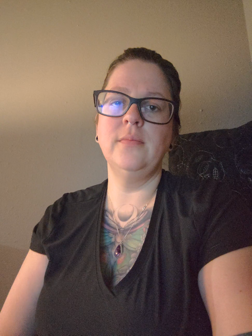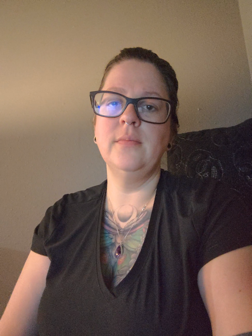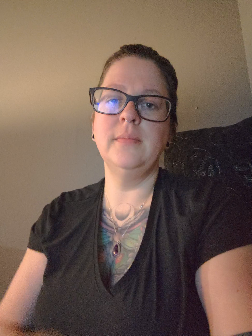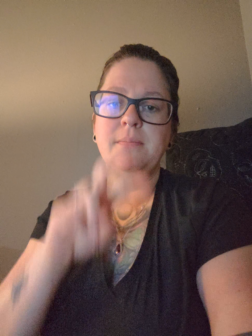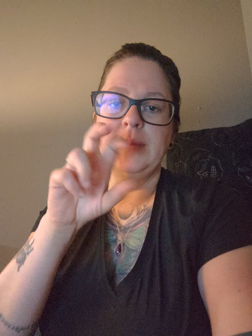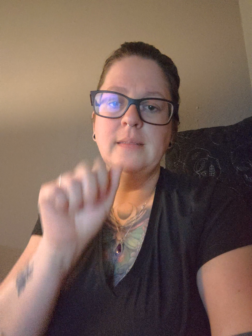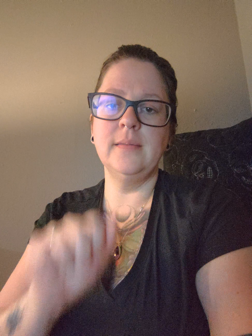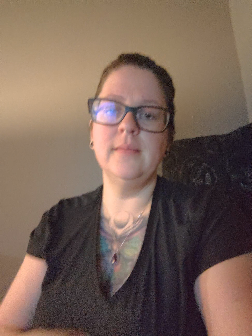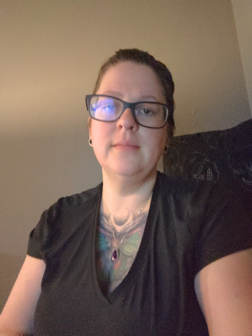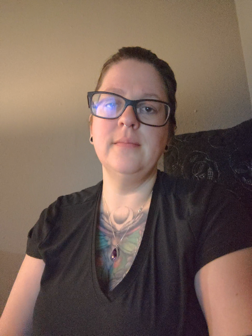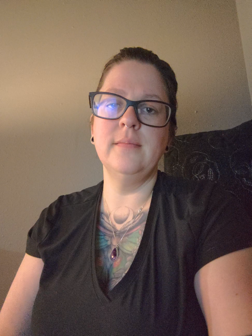pizza